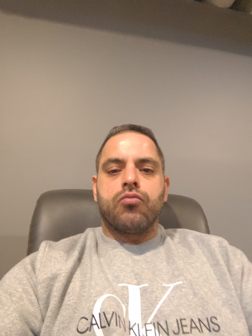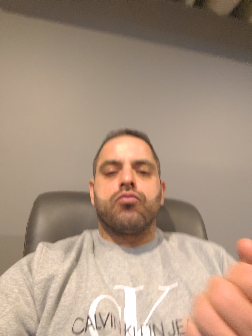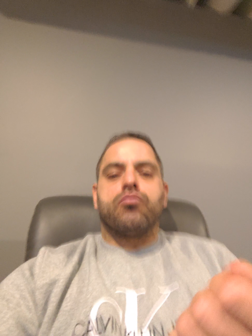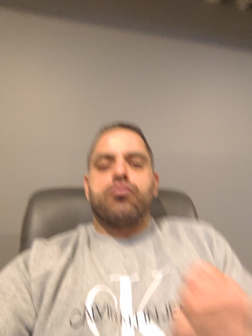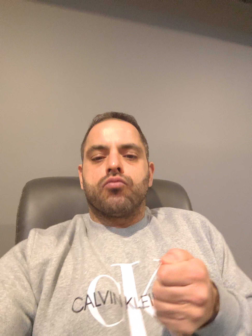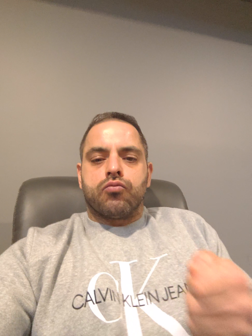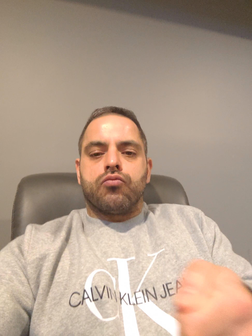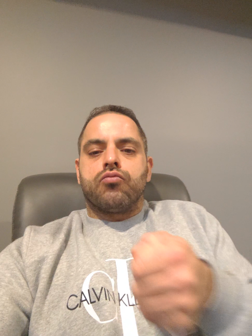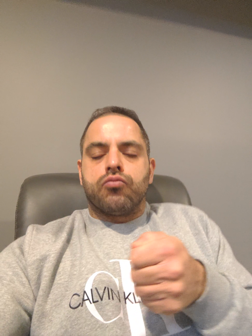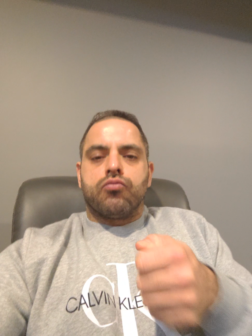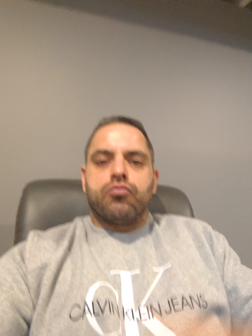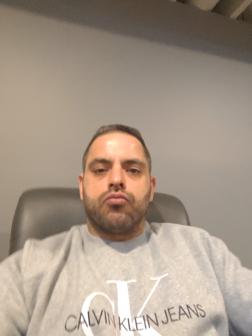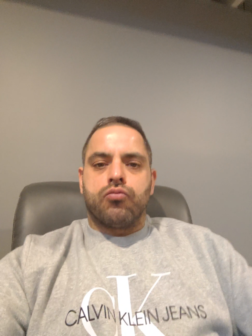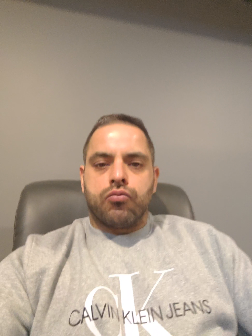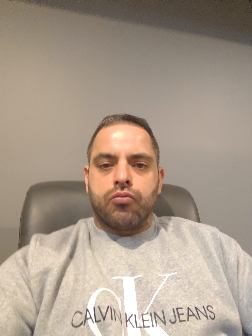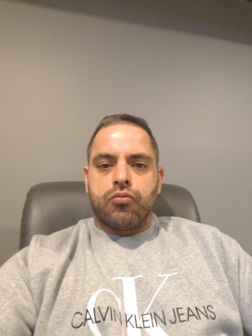drawer